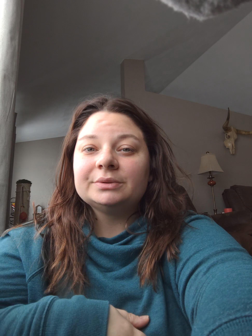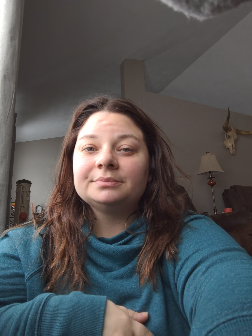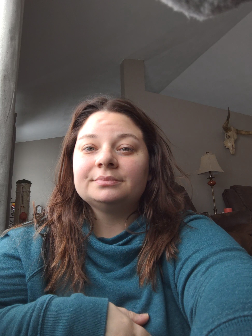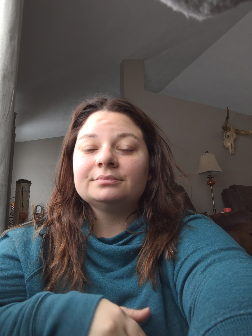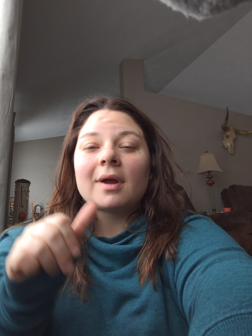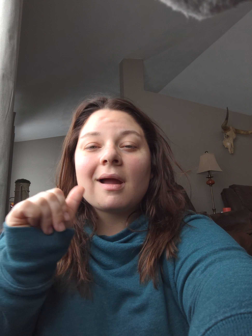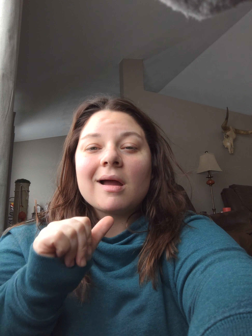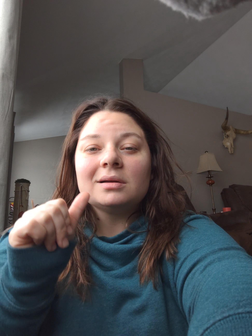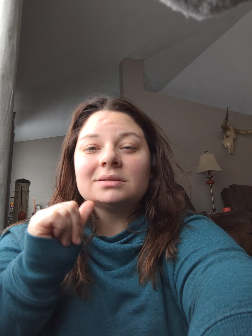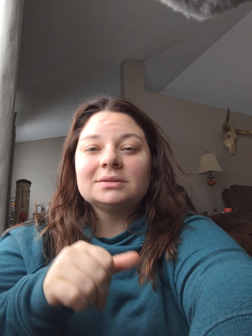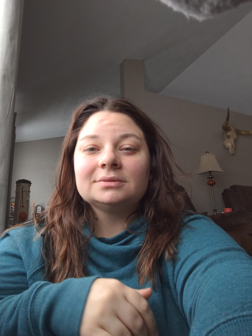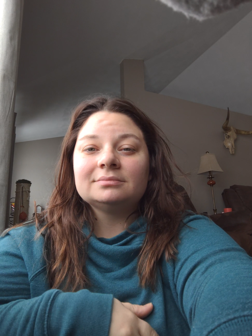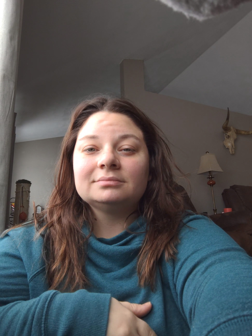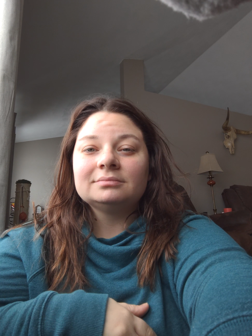aunt